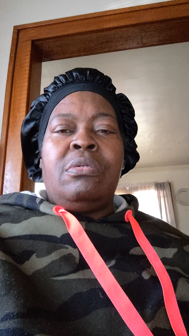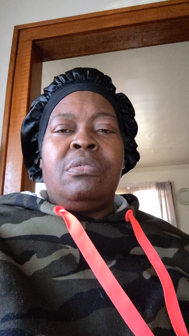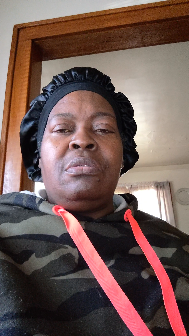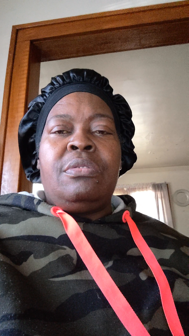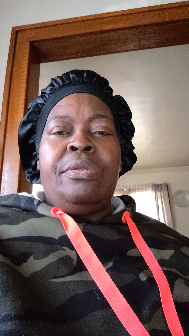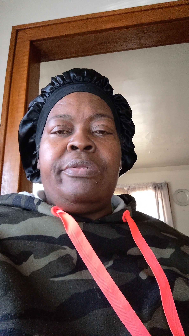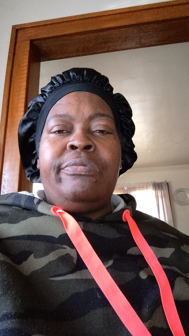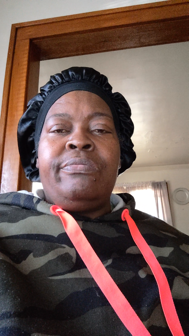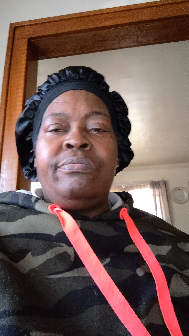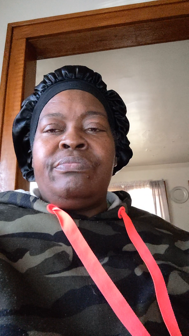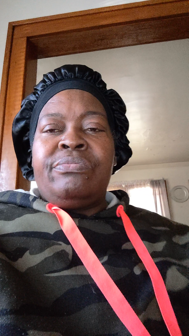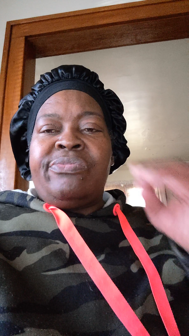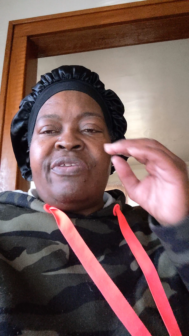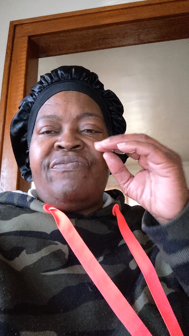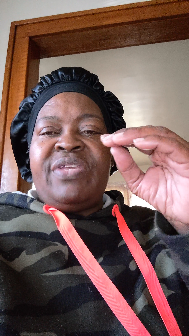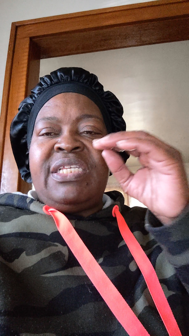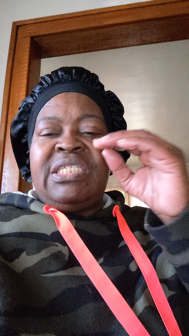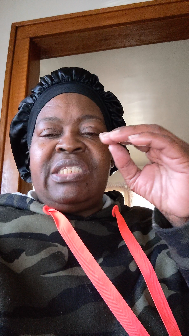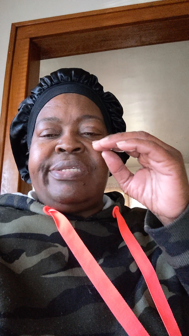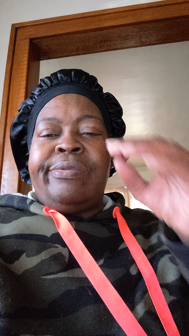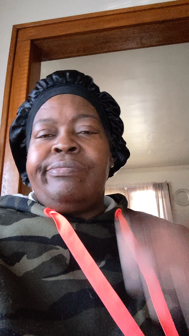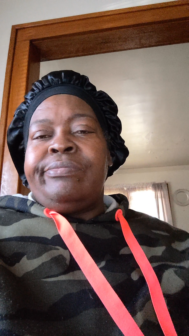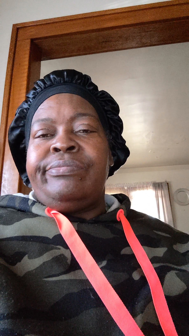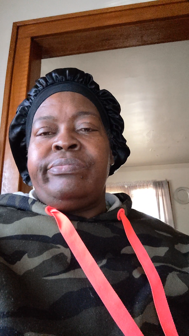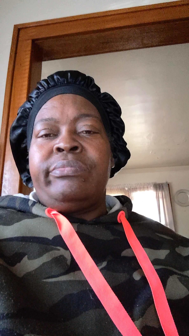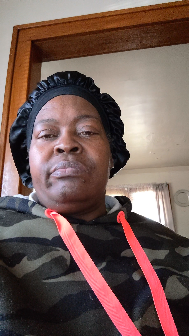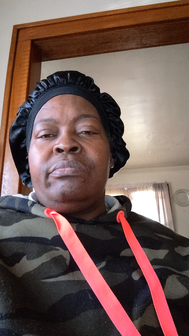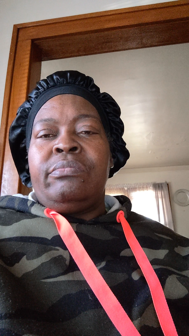fix